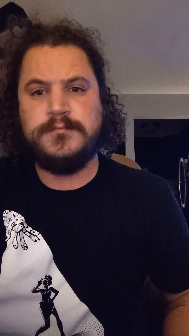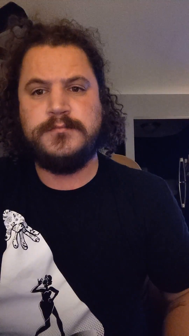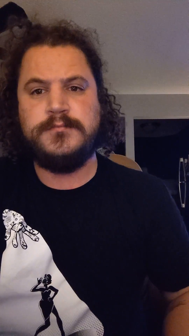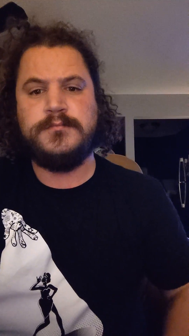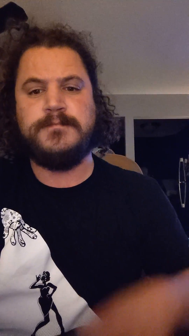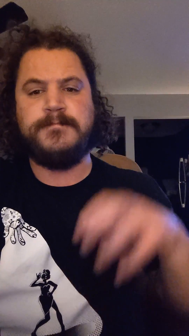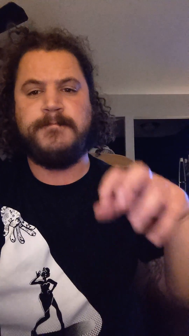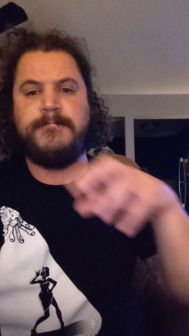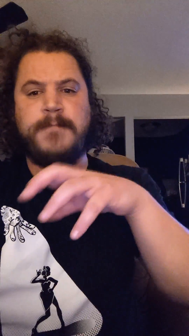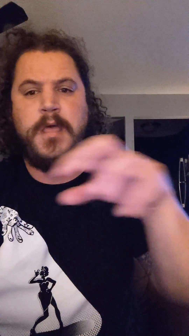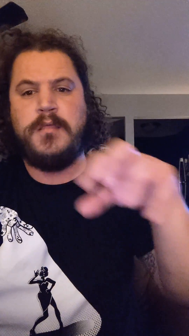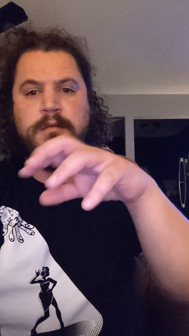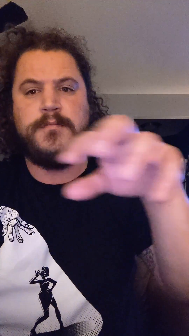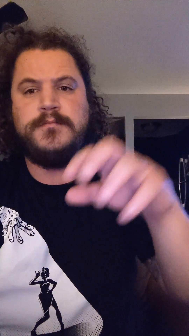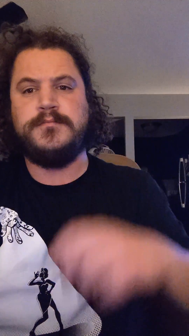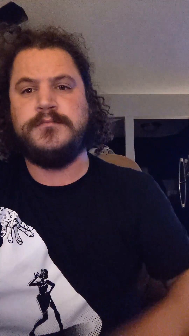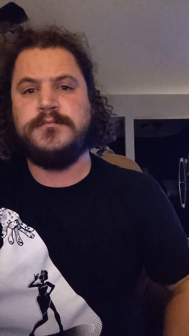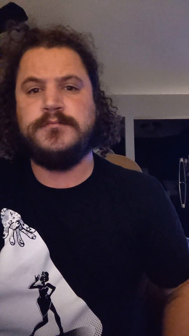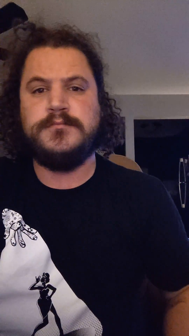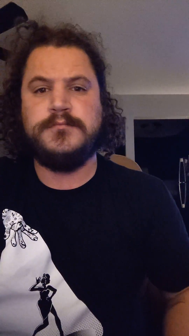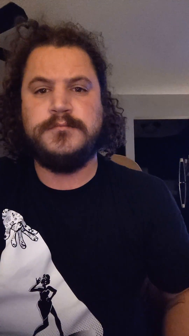block